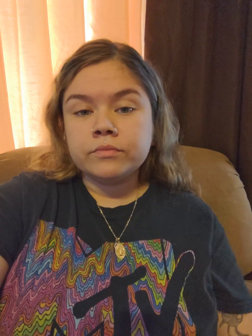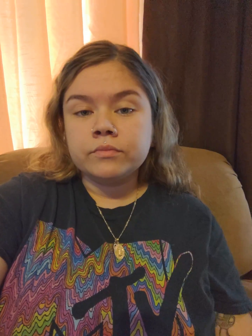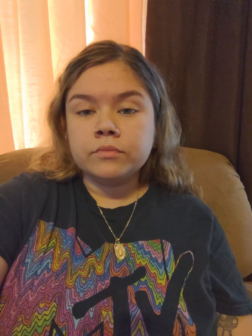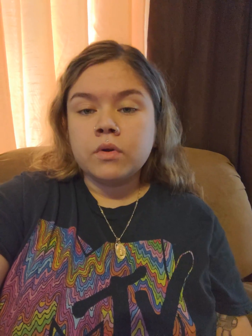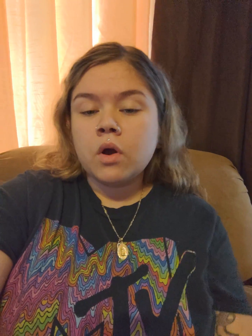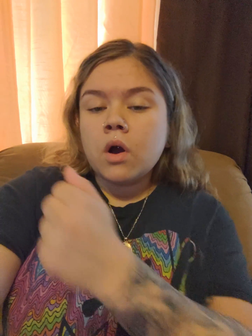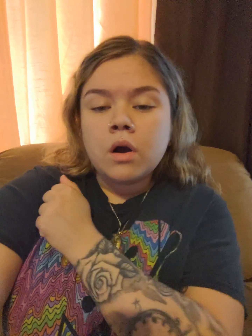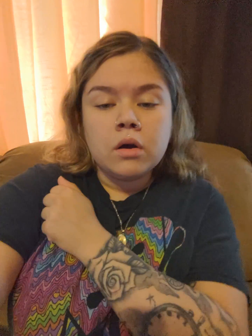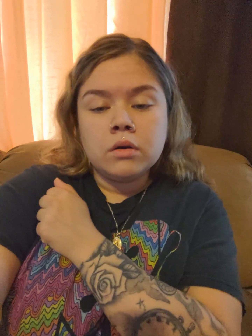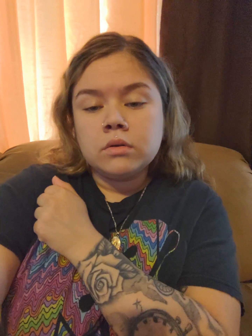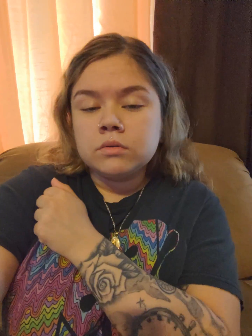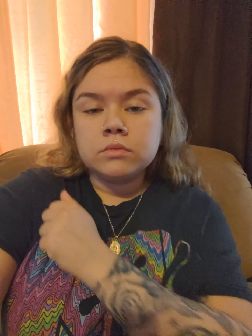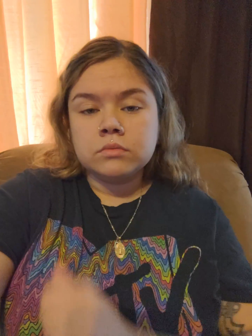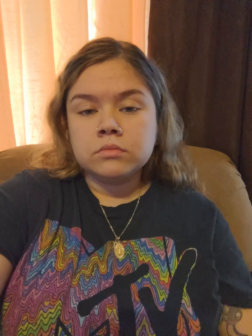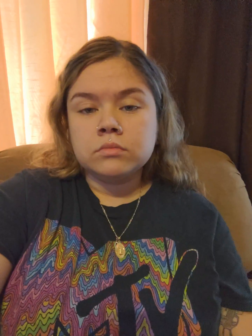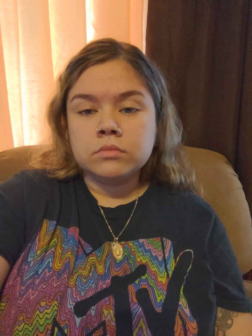hug